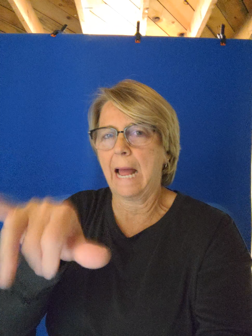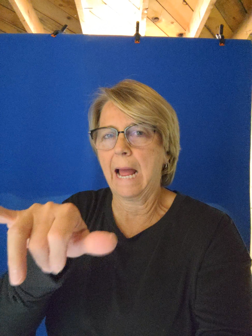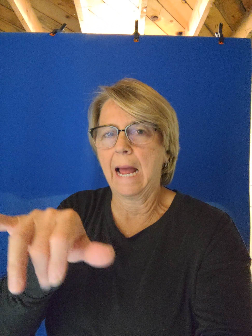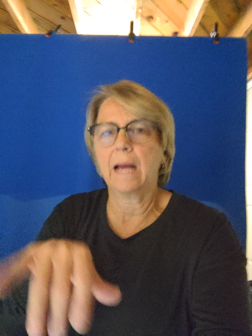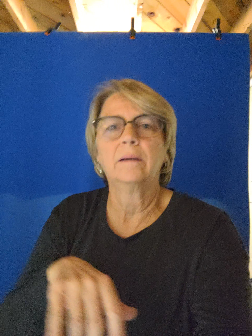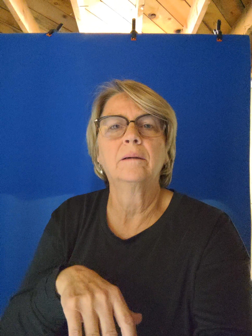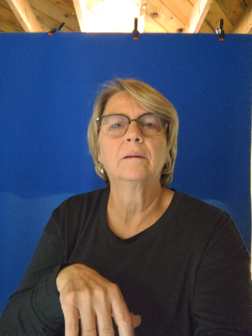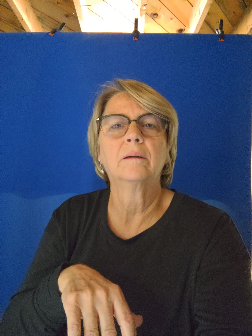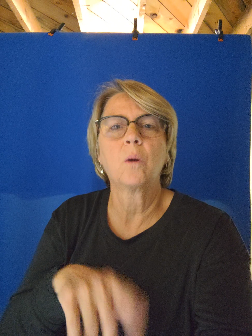stay